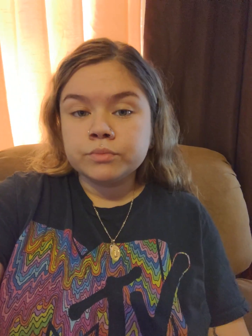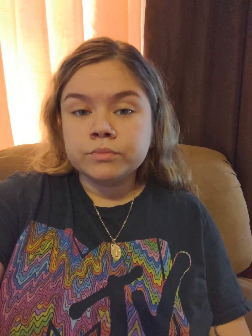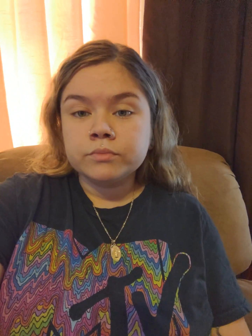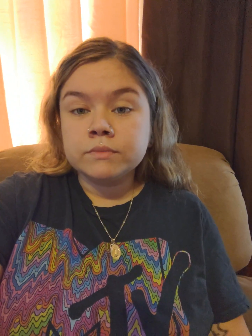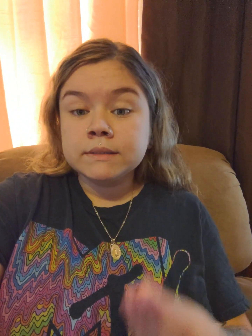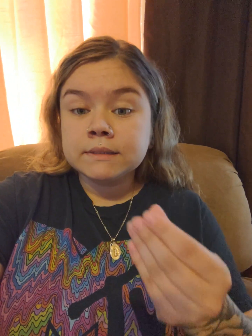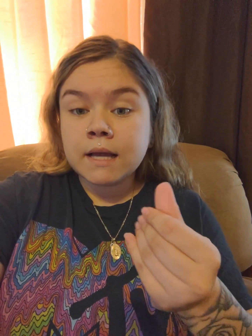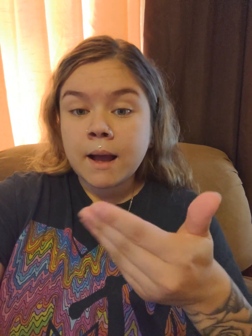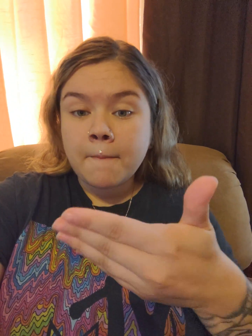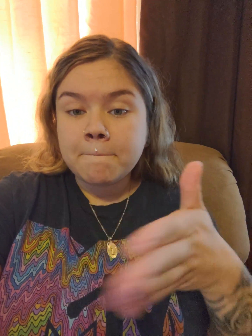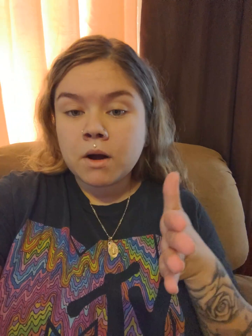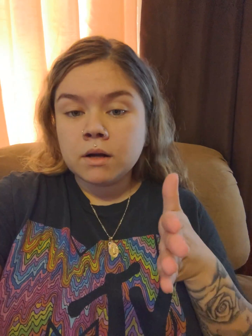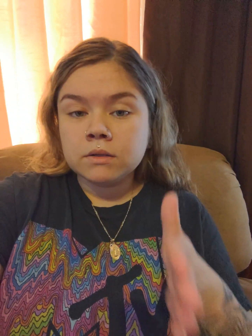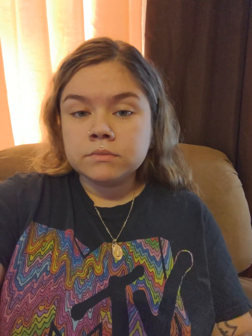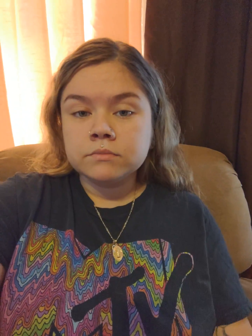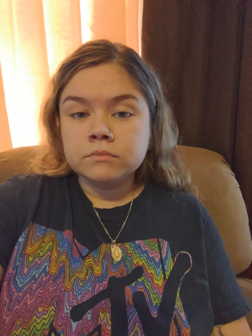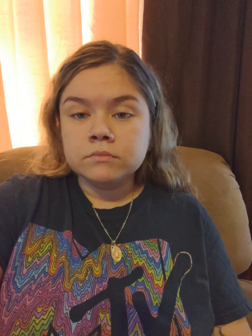sandbox